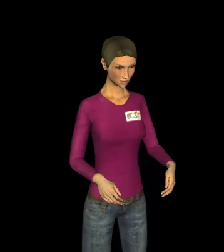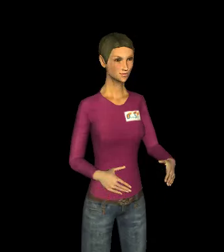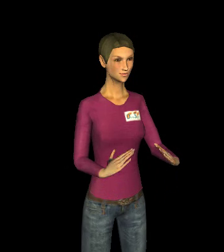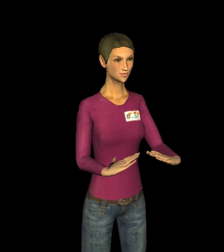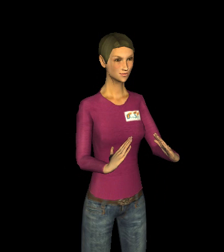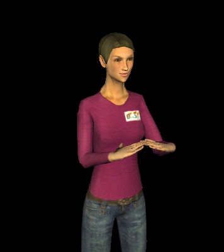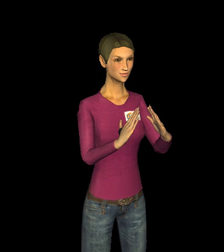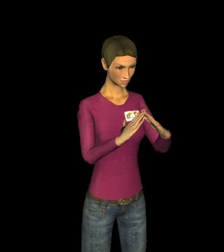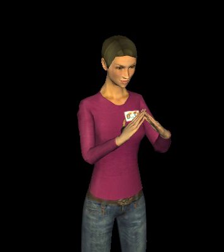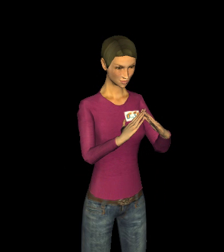جبل